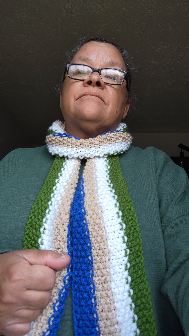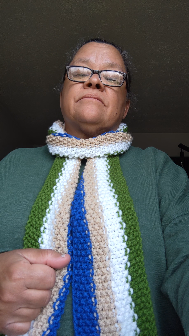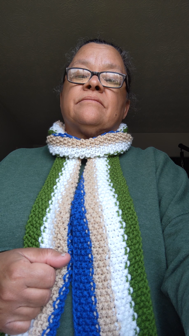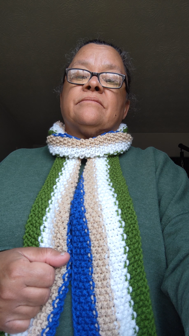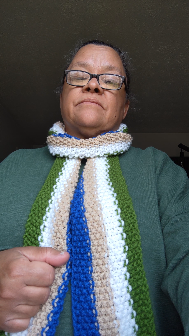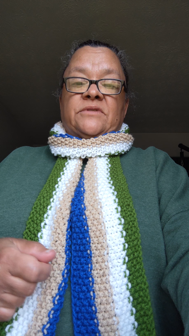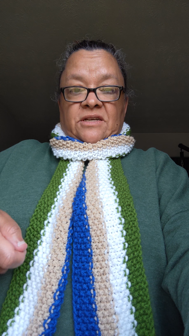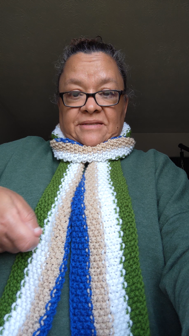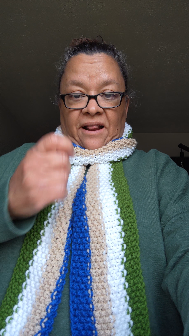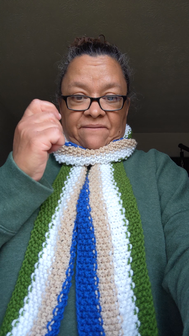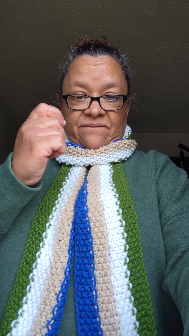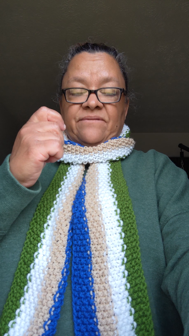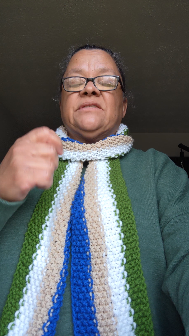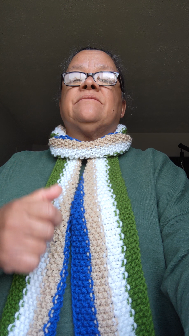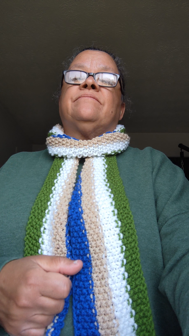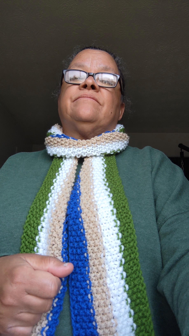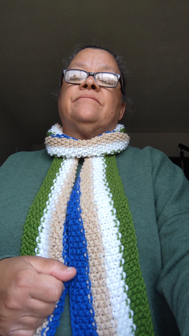shovel